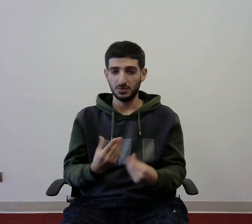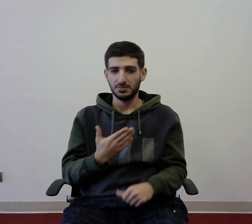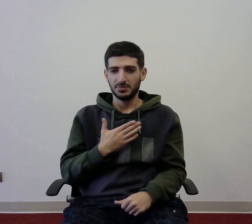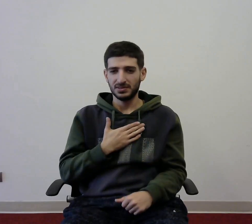mənim